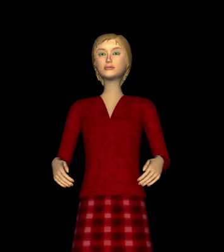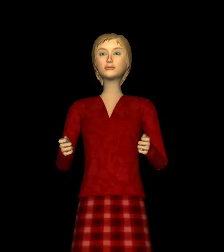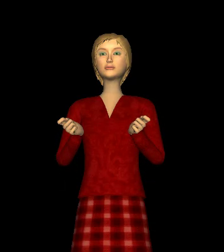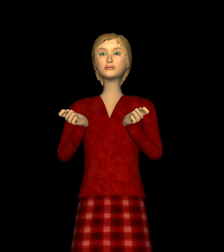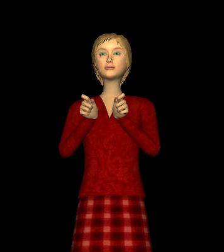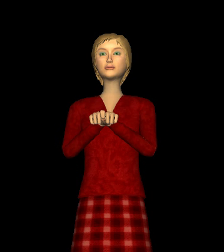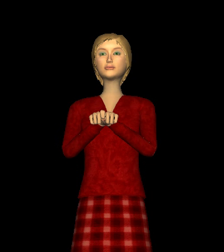مغلق